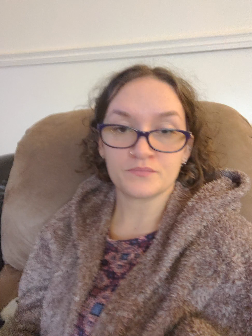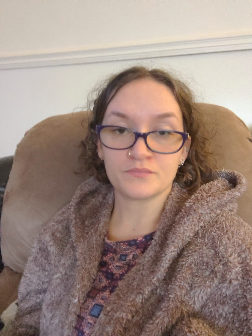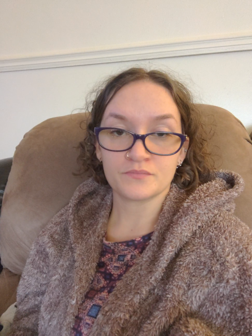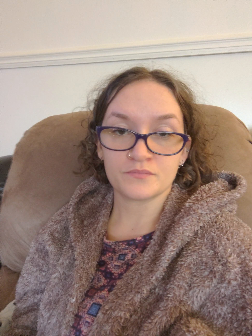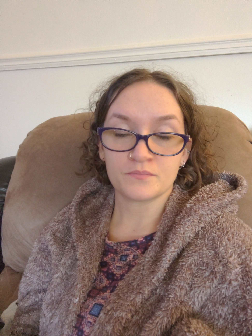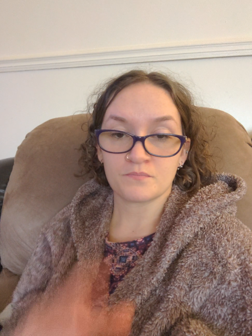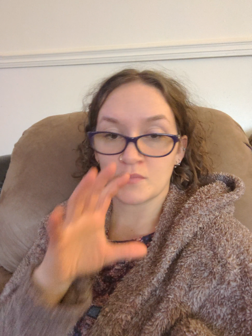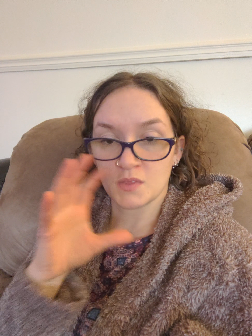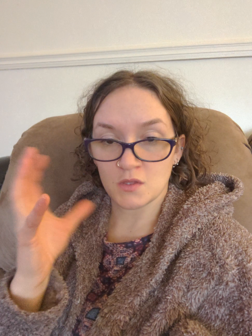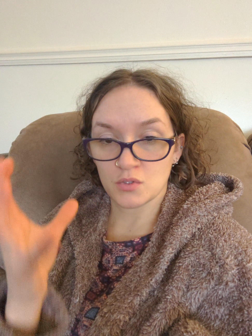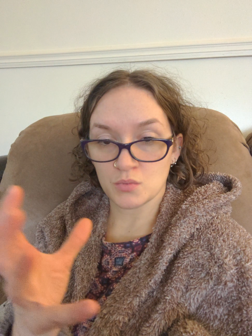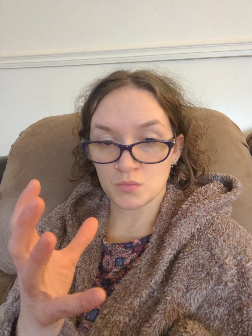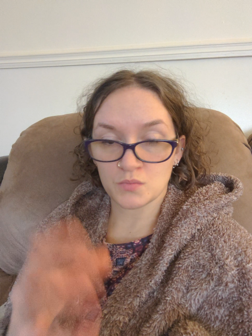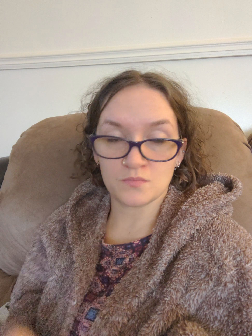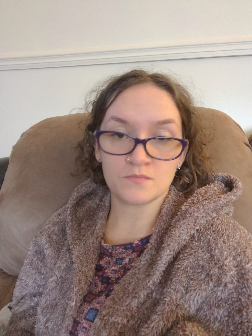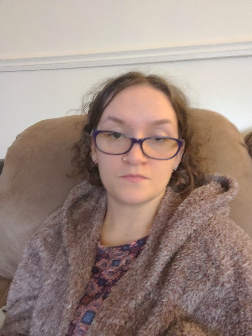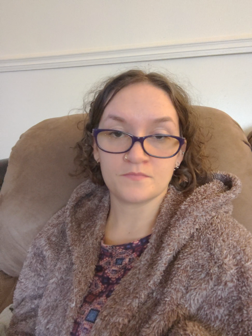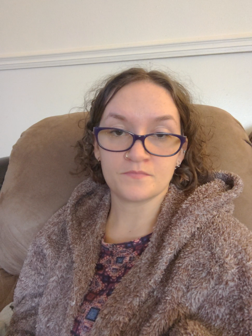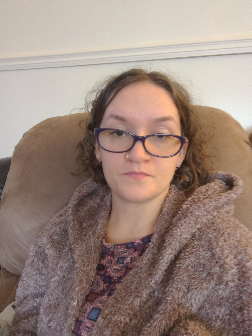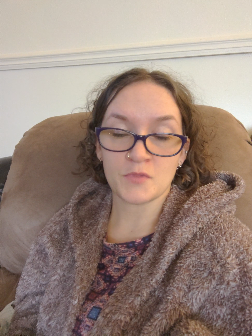balloon